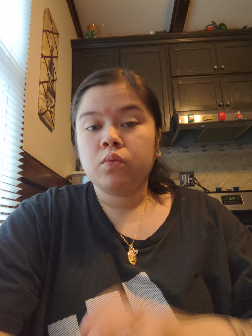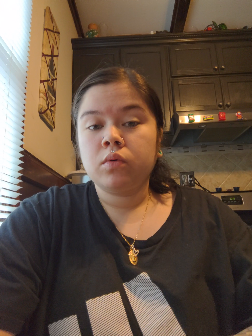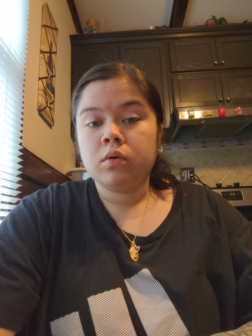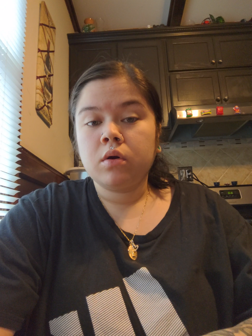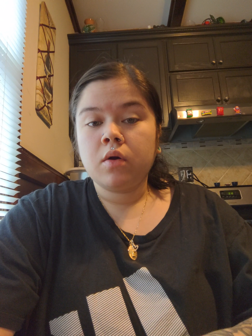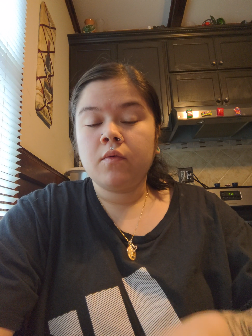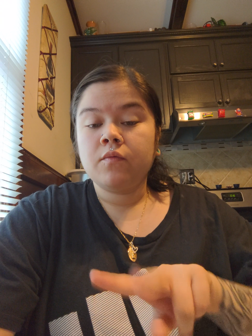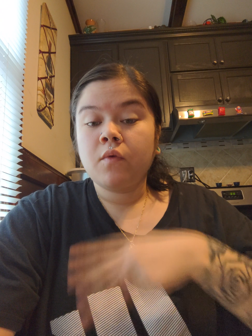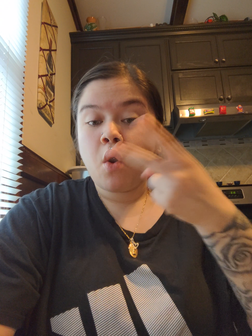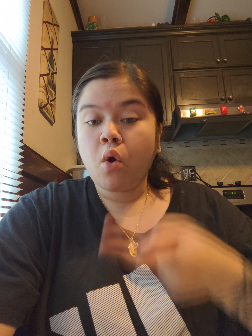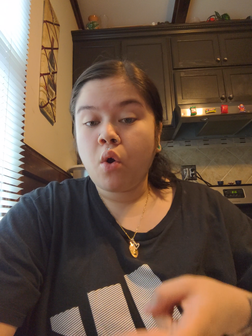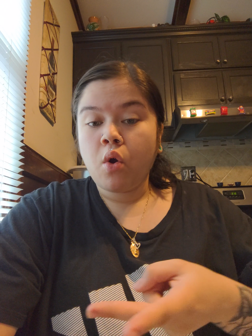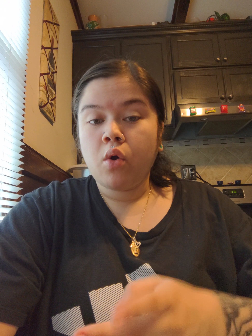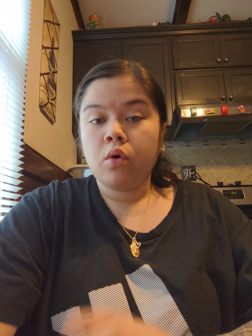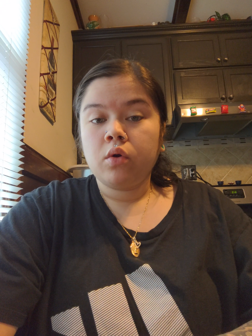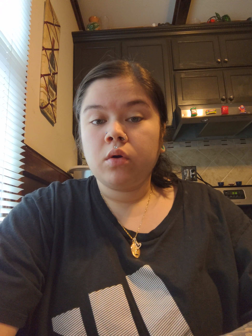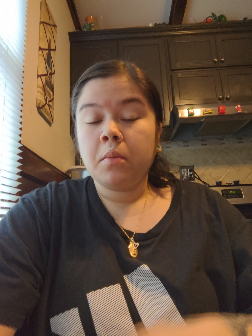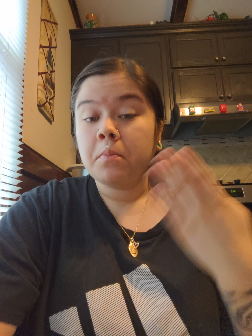fall